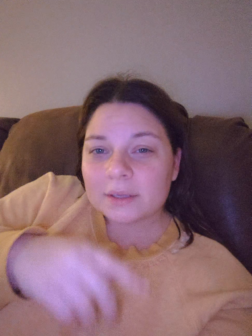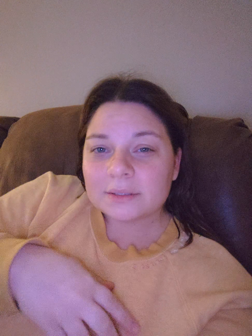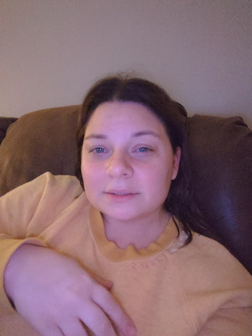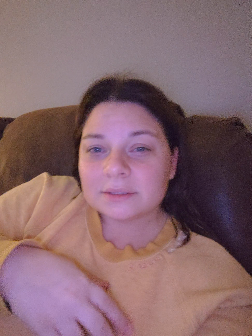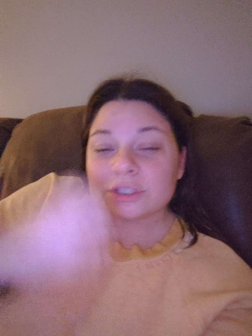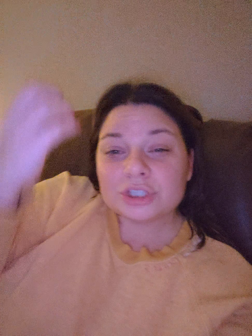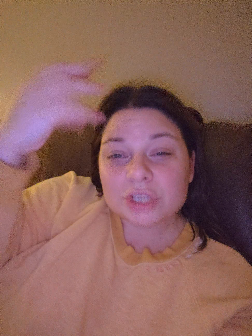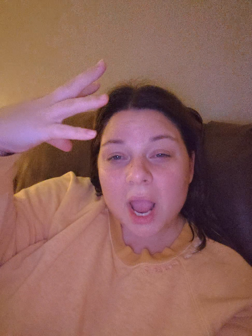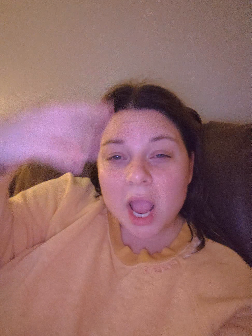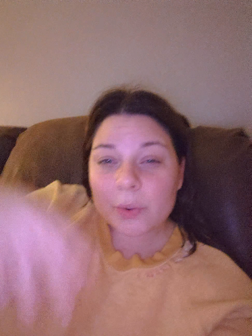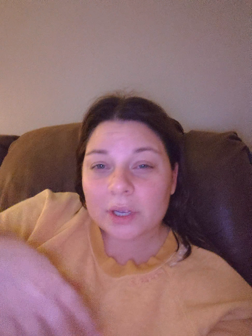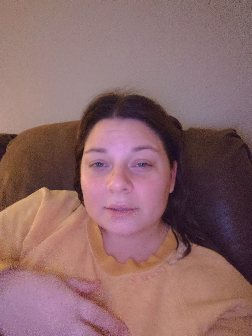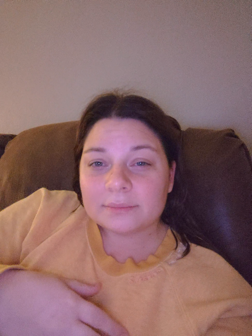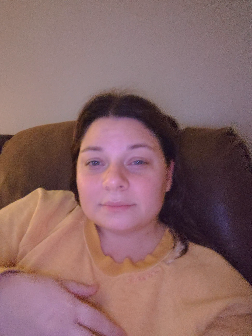shower